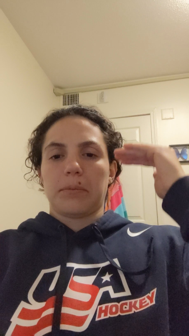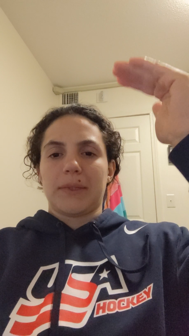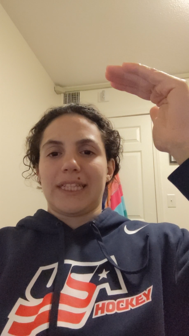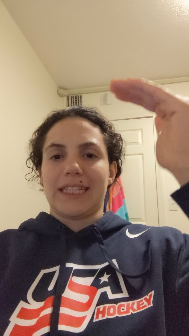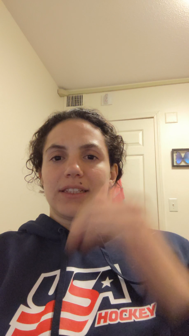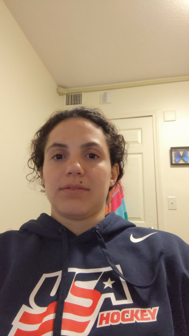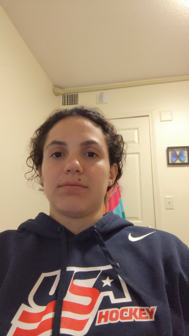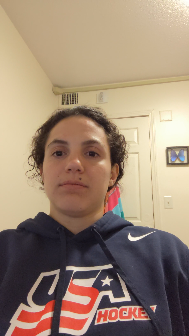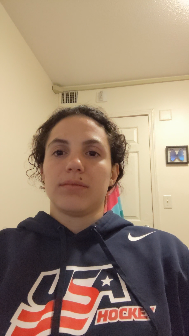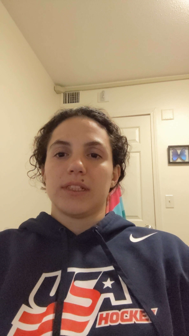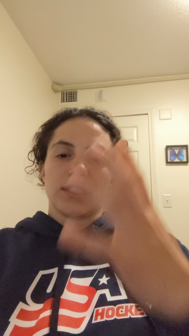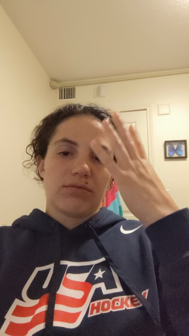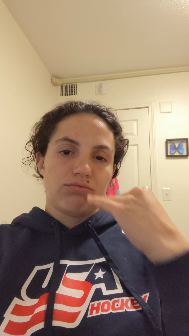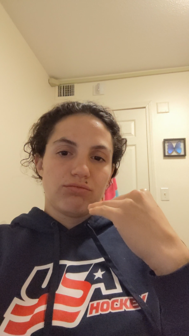asleep